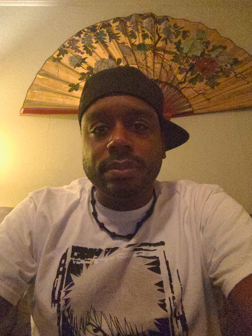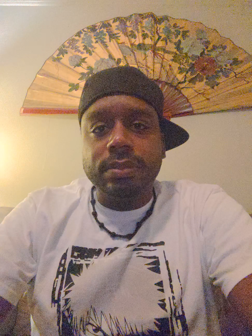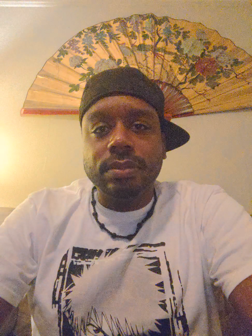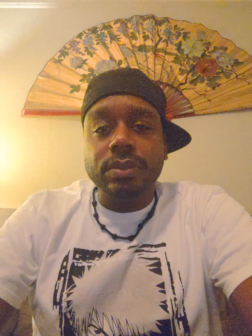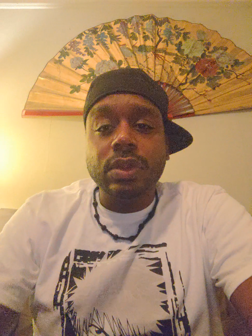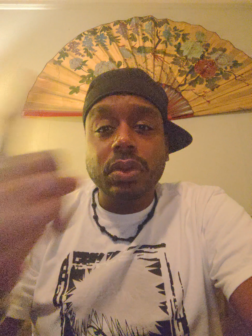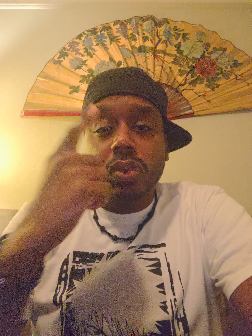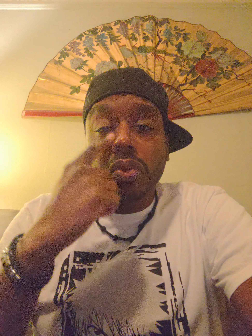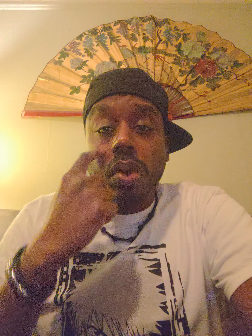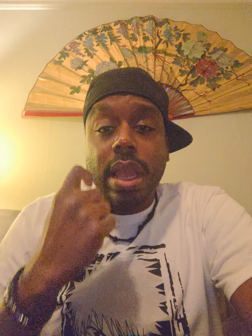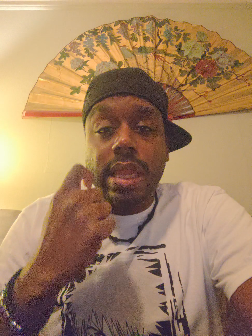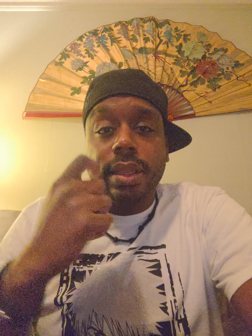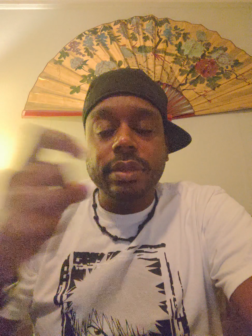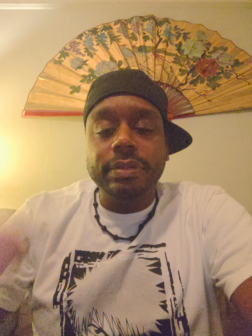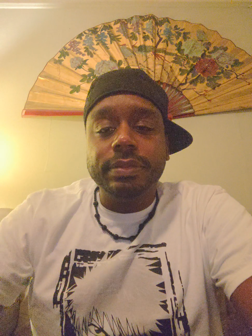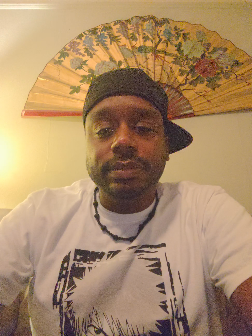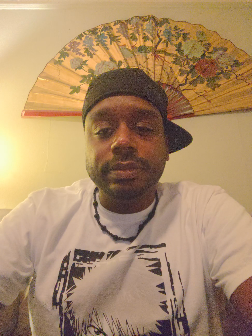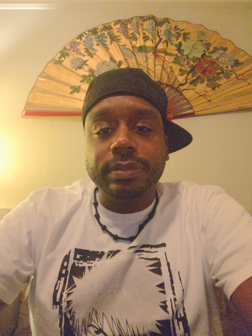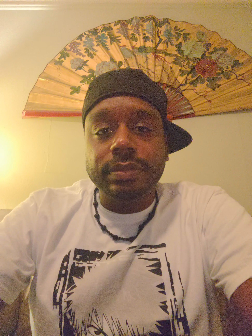cry